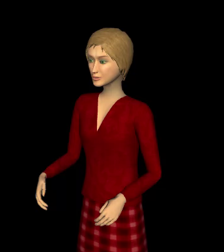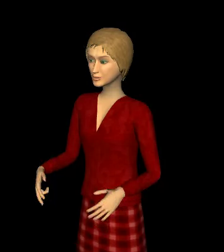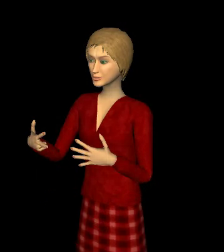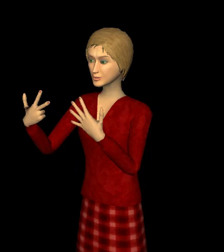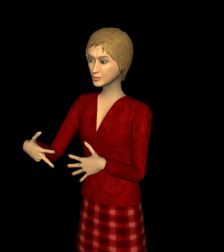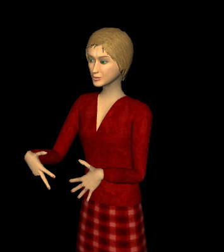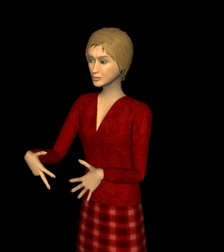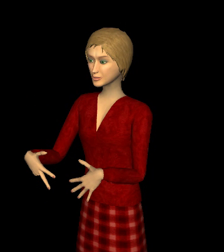18